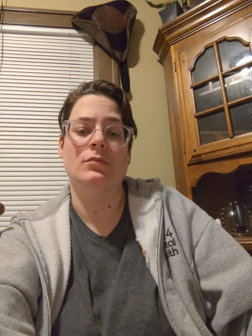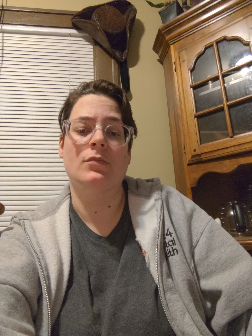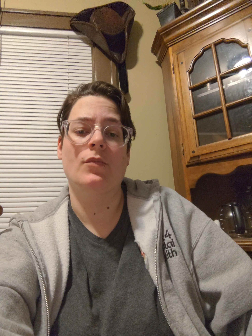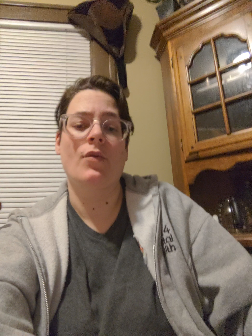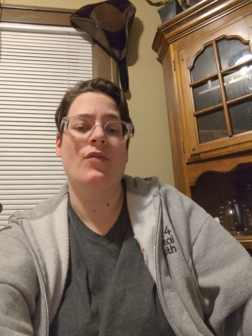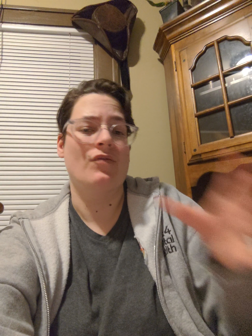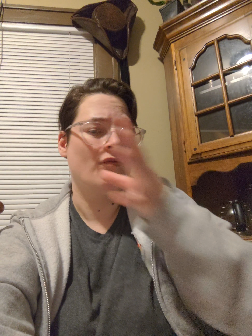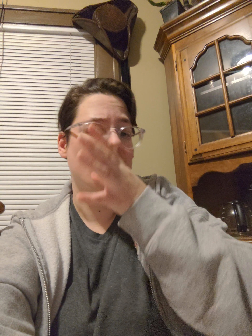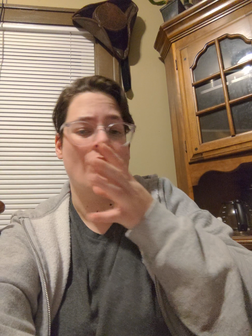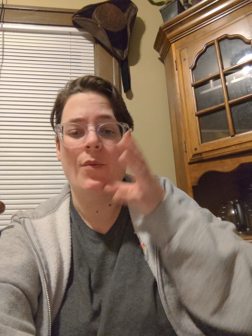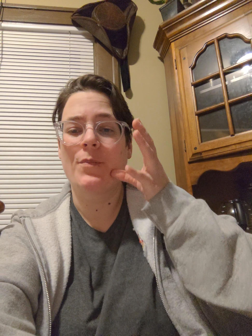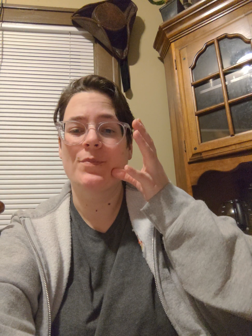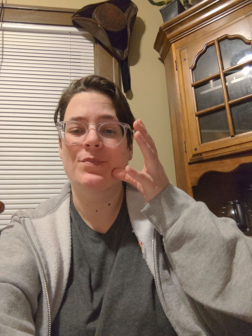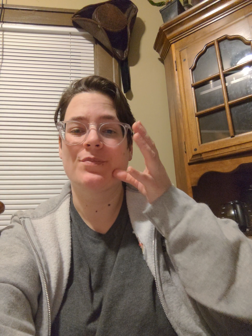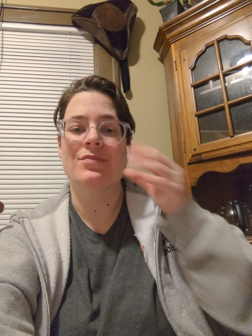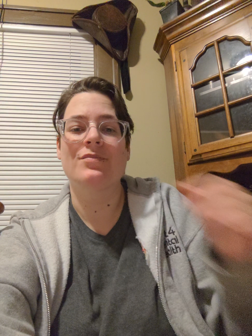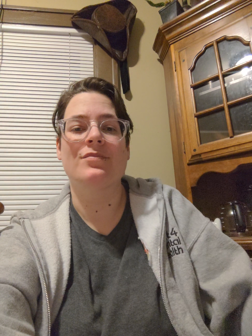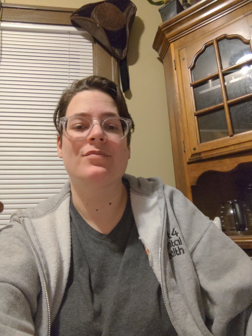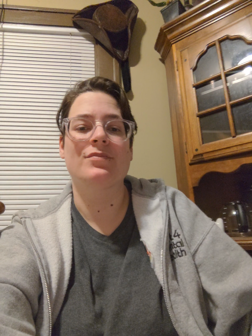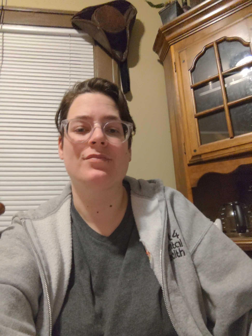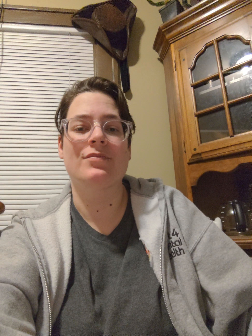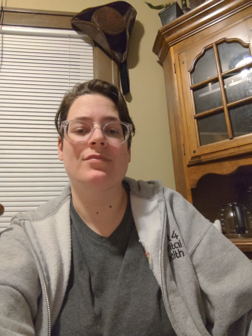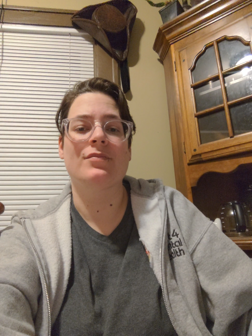farm